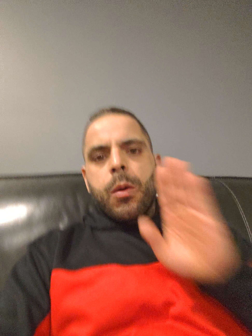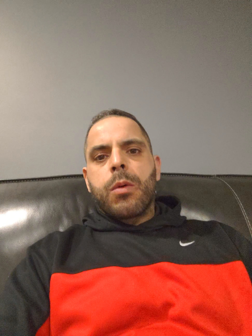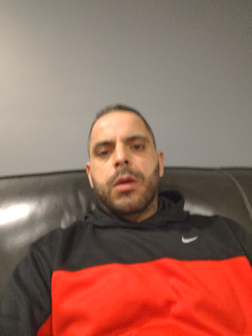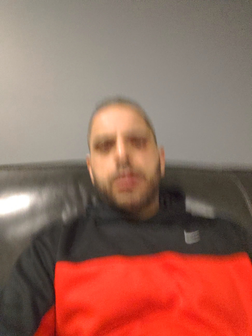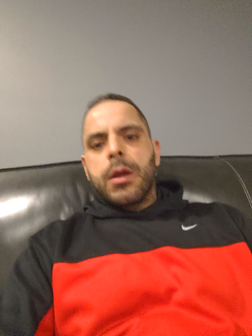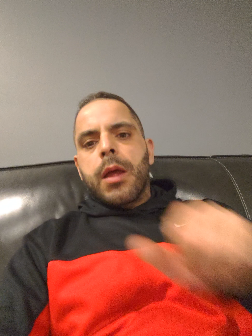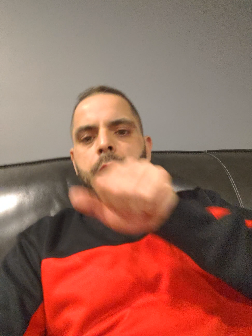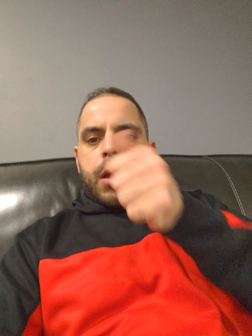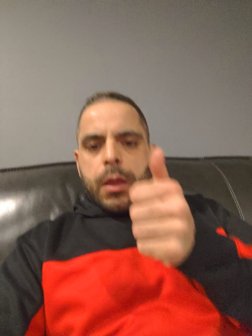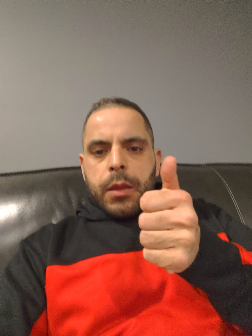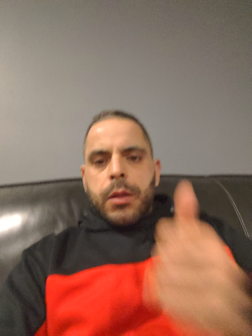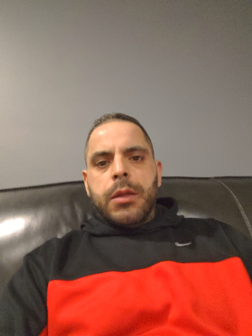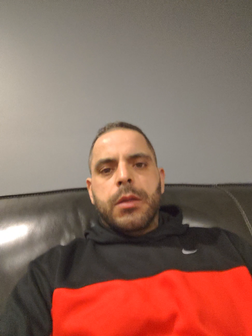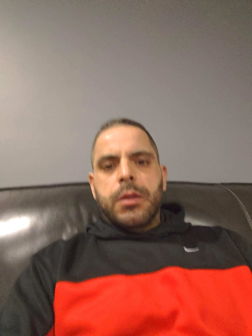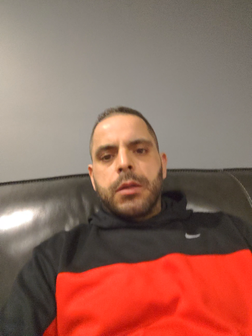another